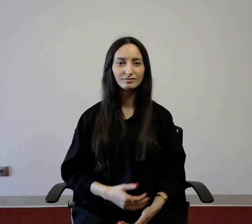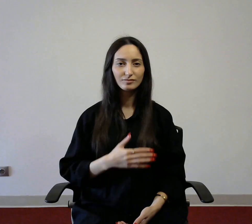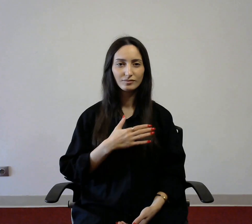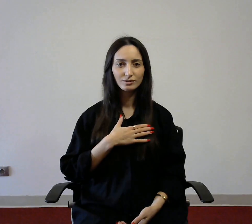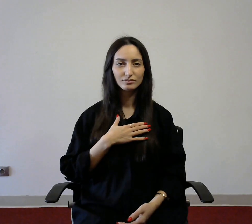mən